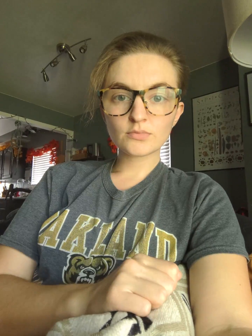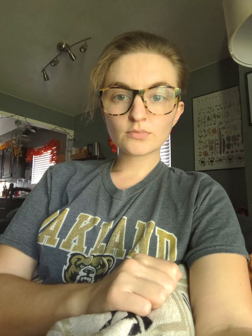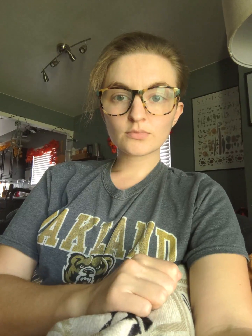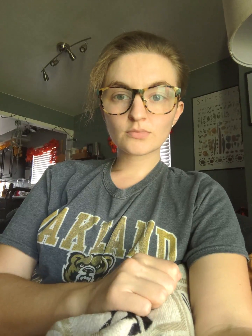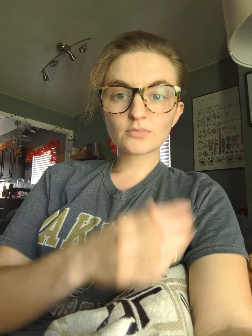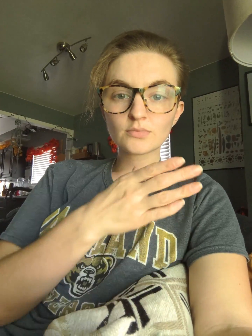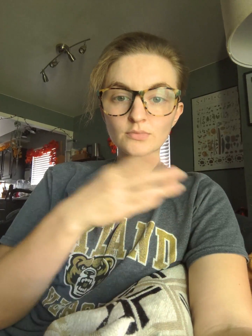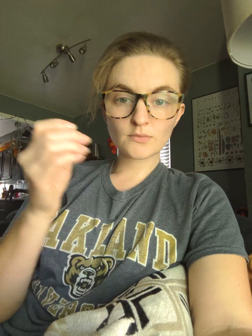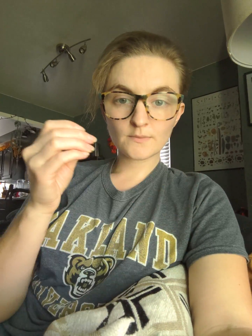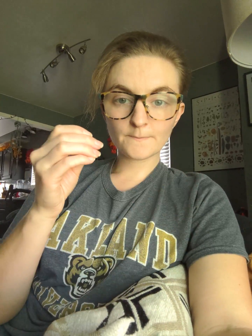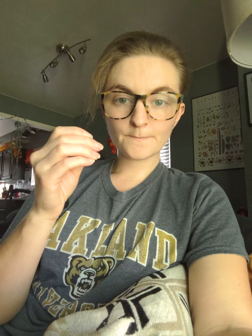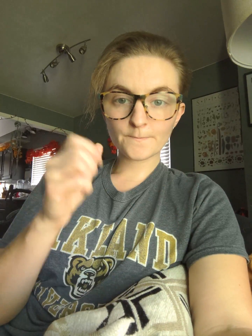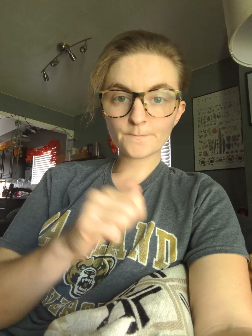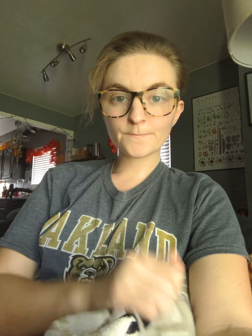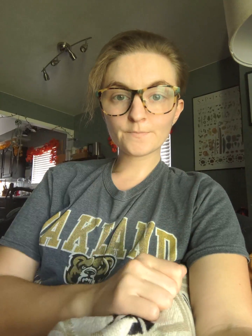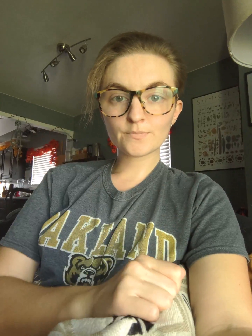and